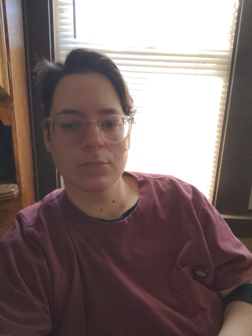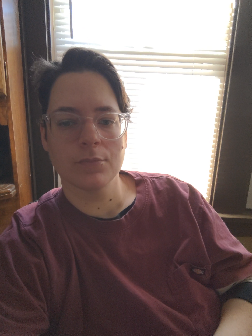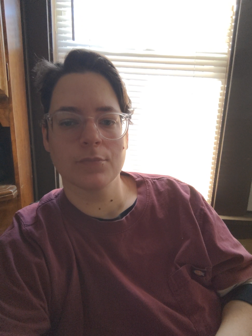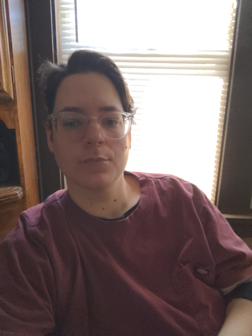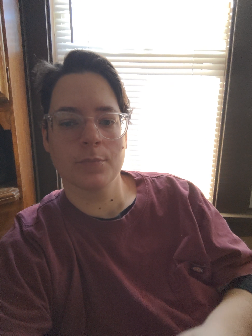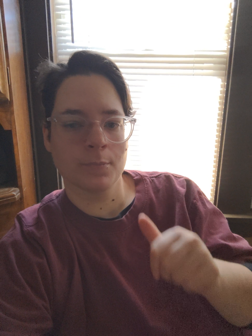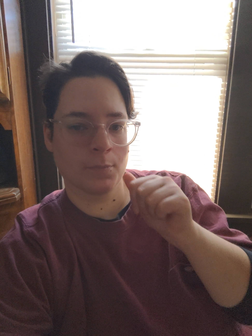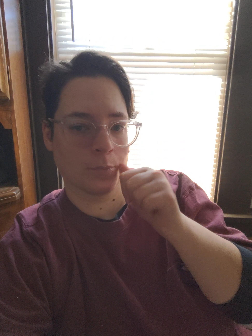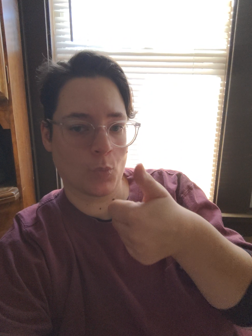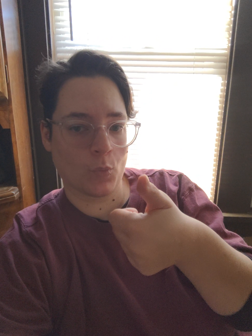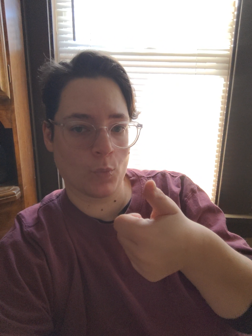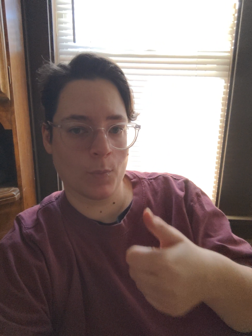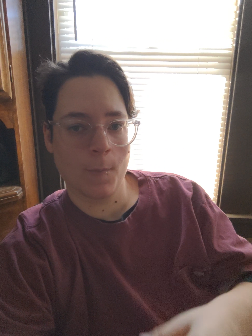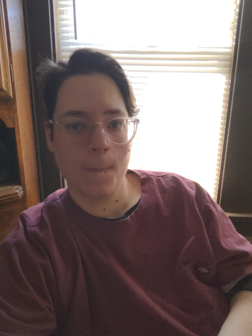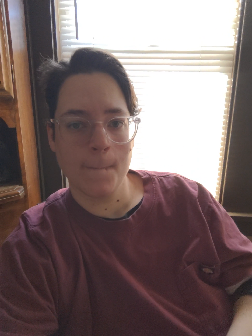tomorrow